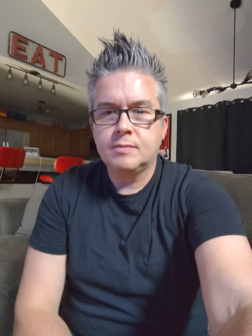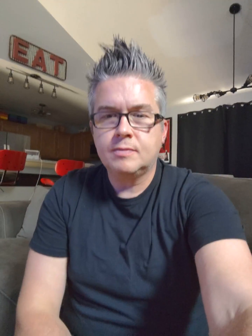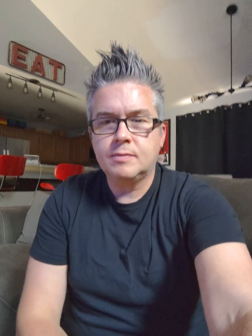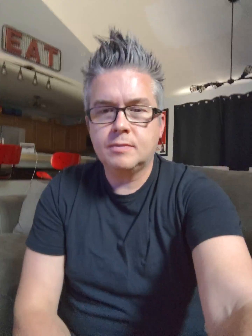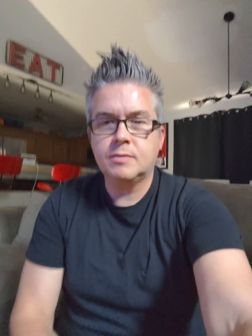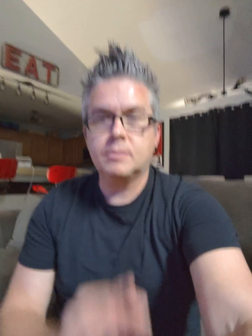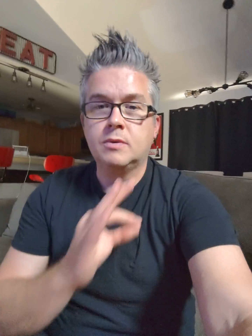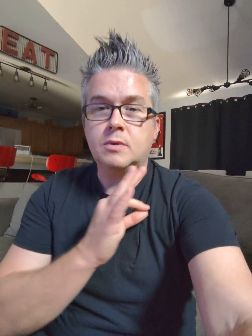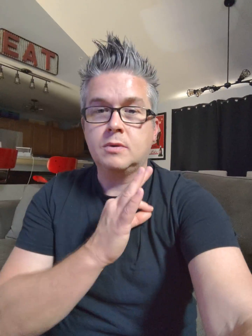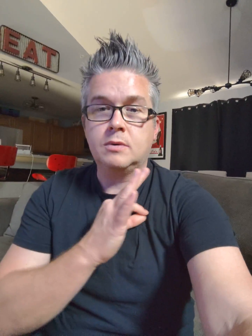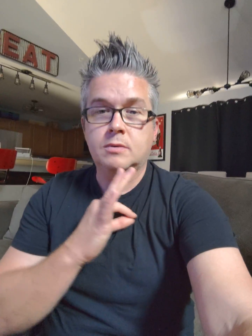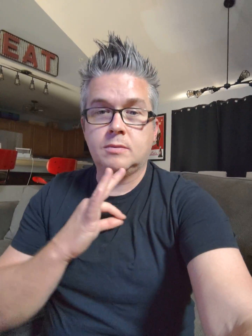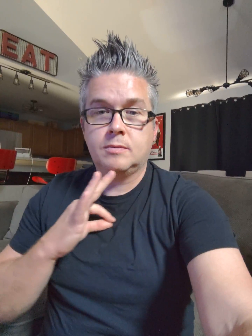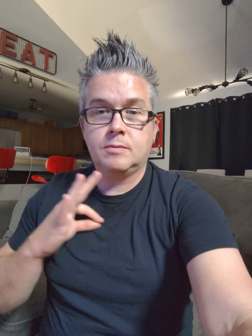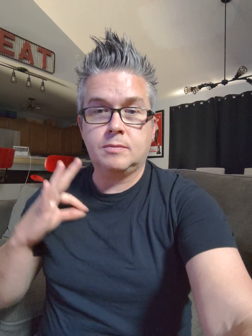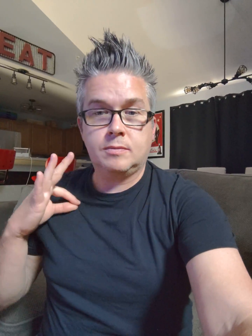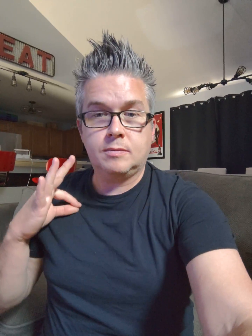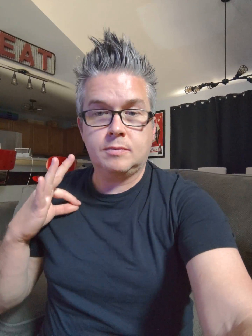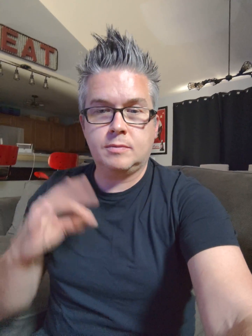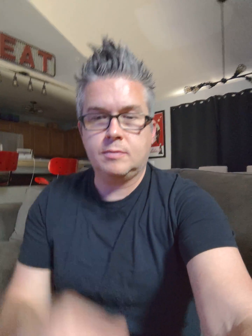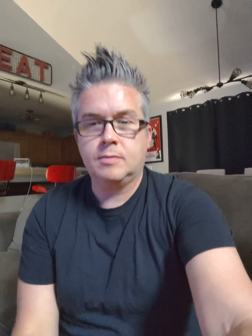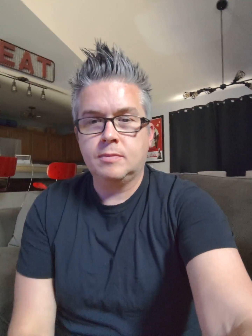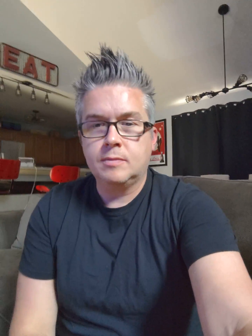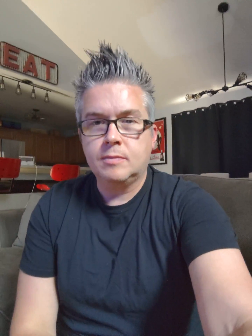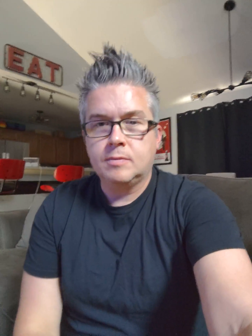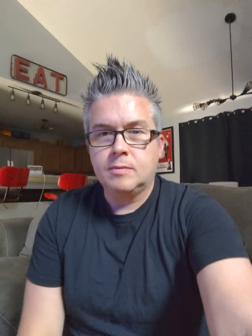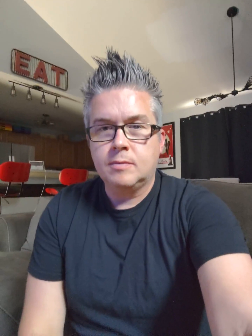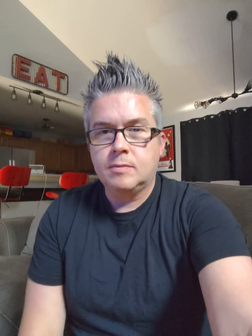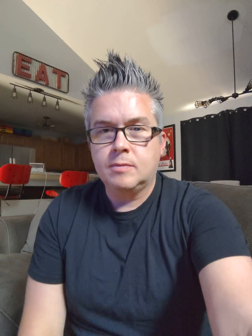beads